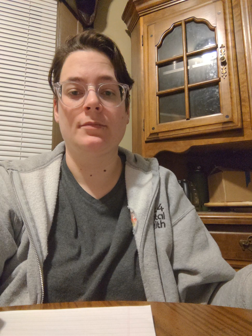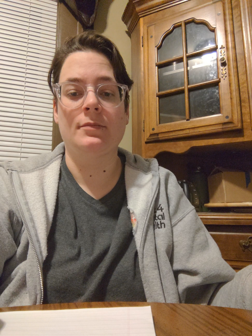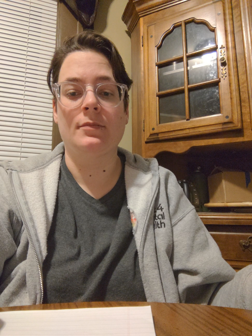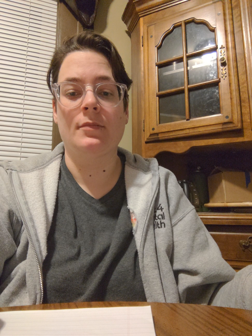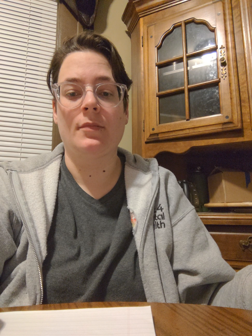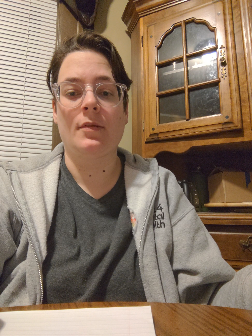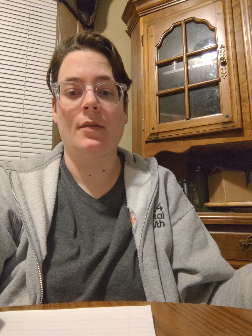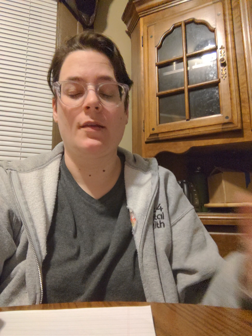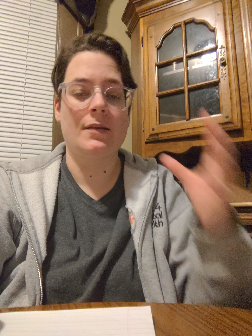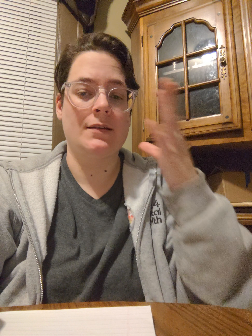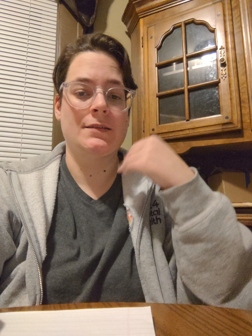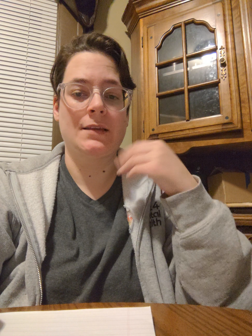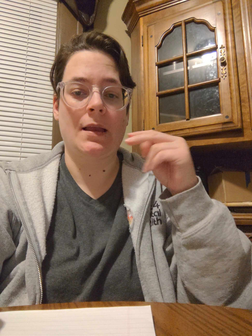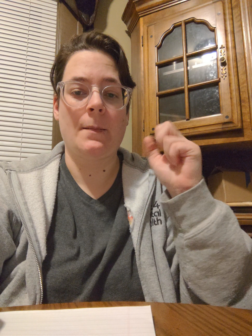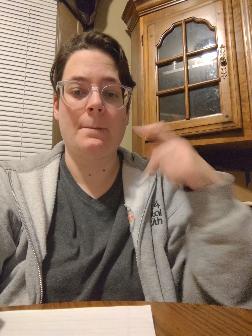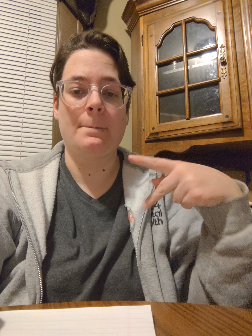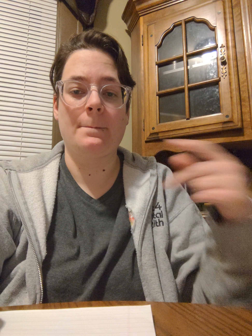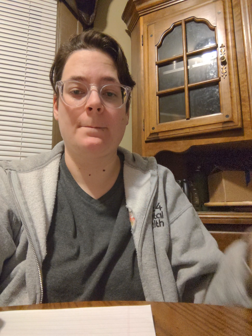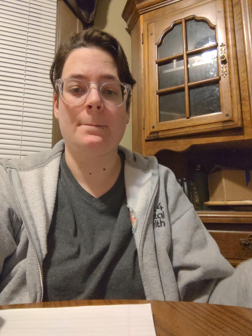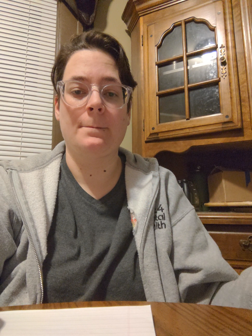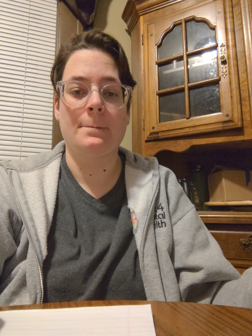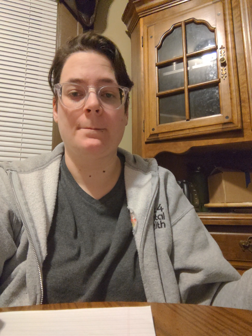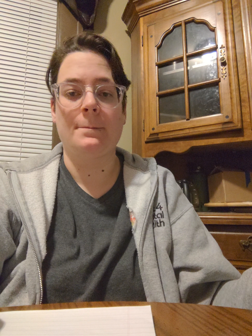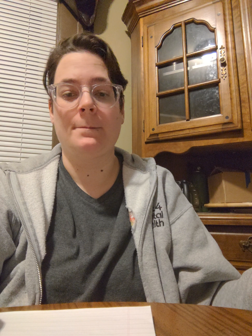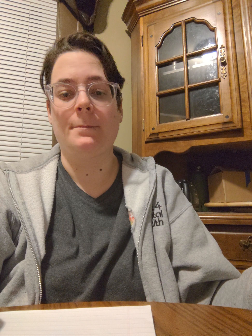nap